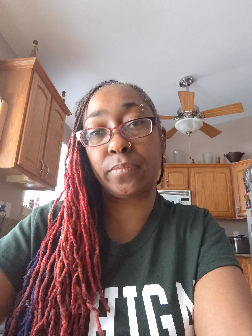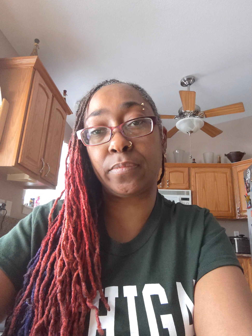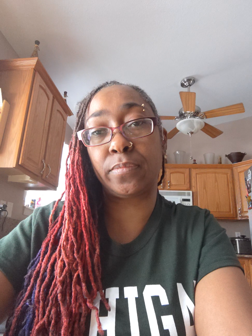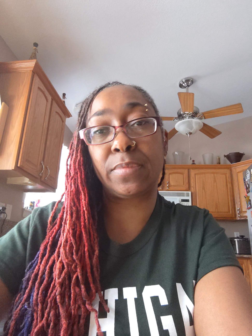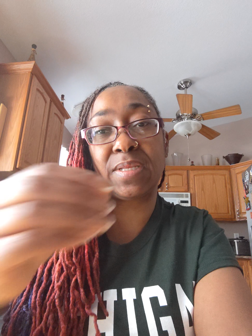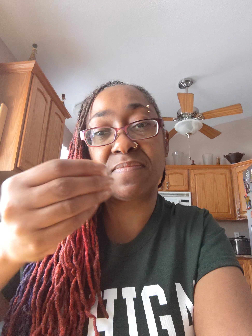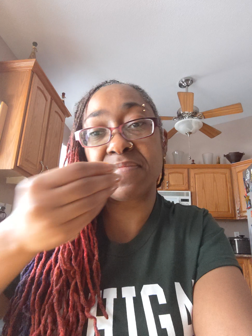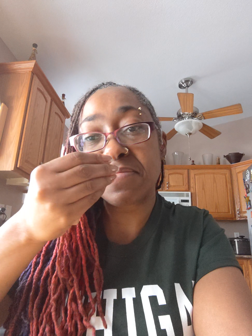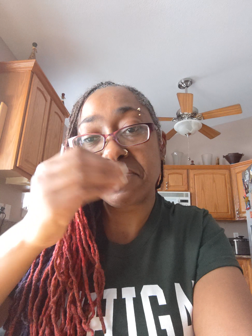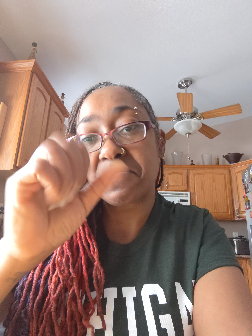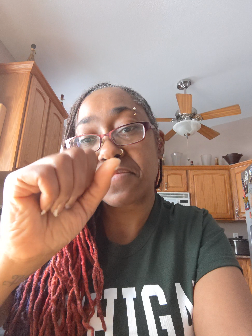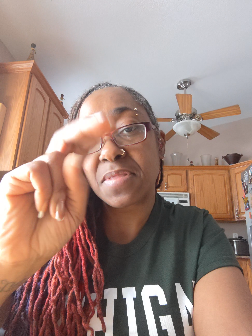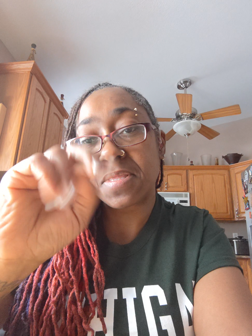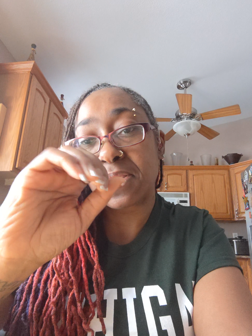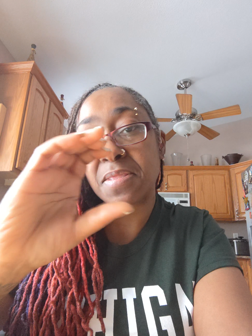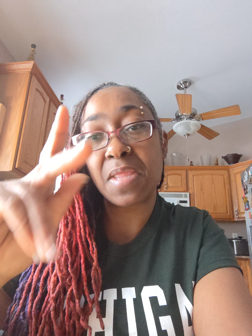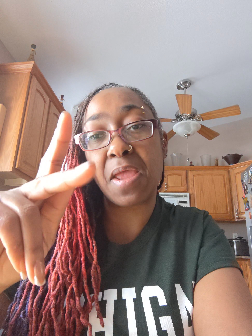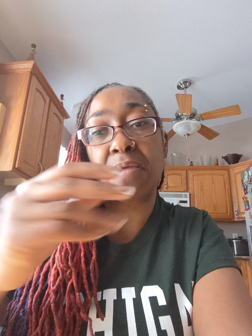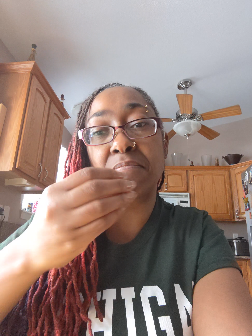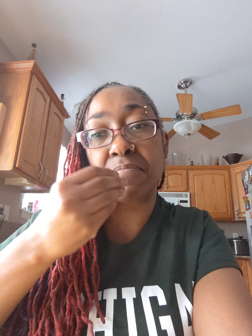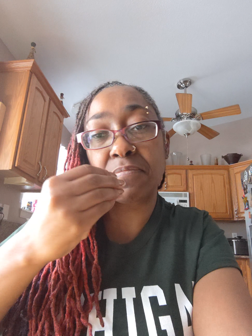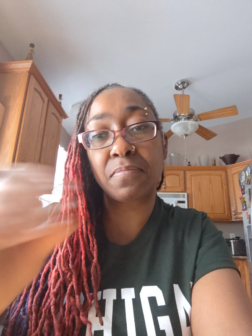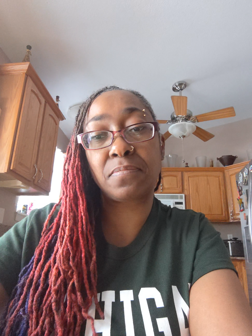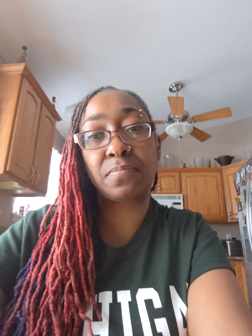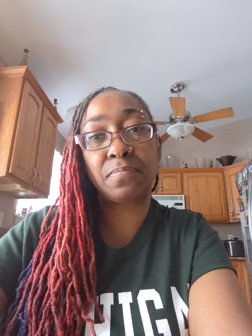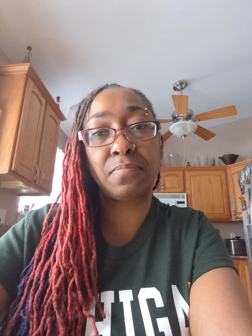snack